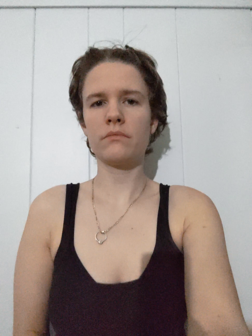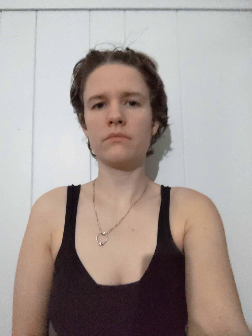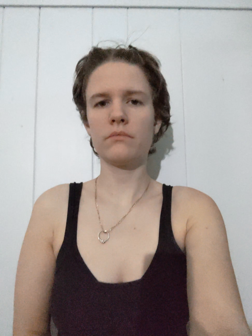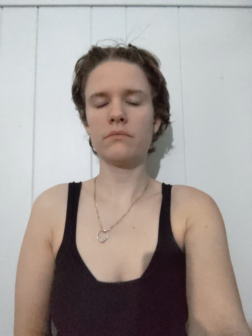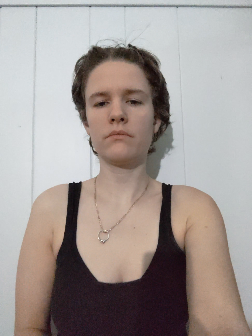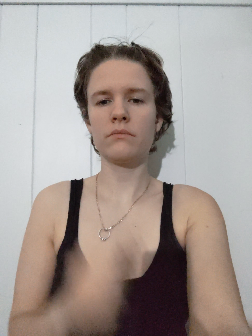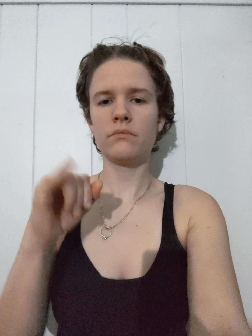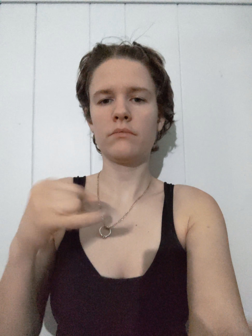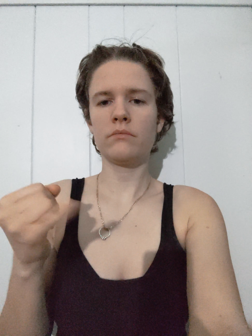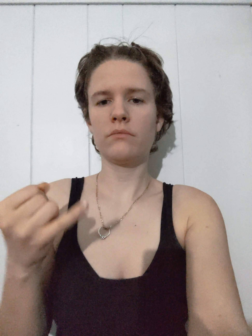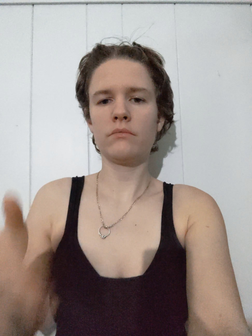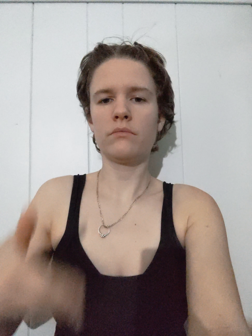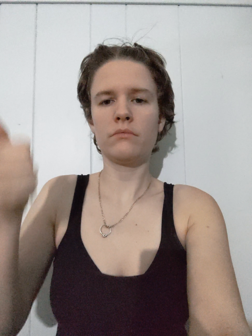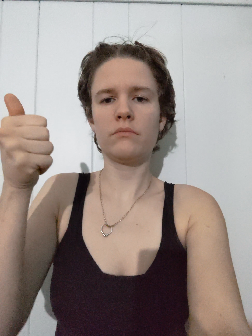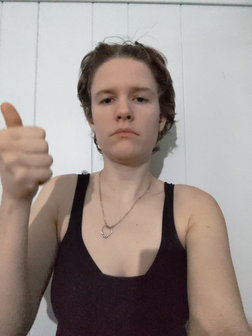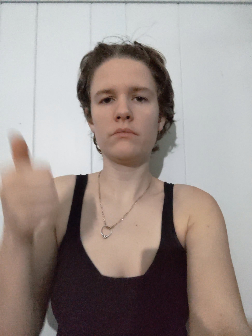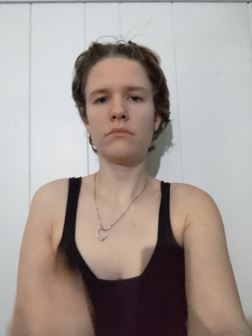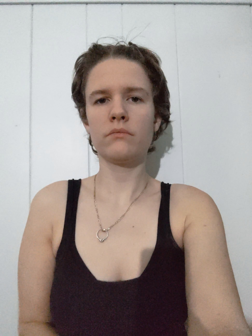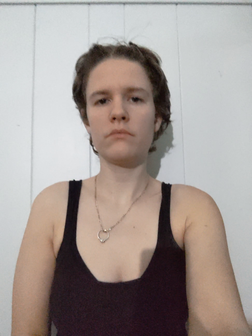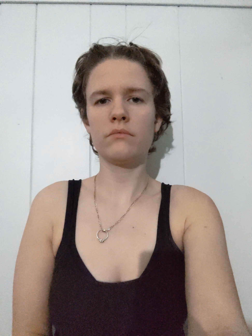jeans